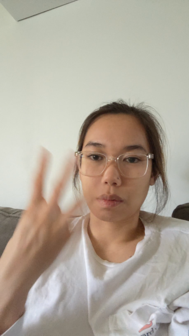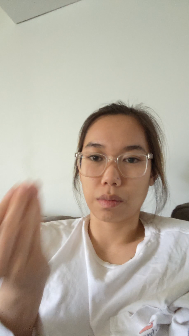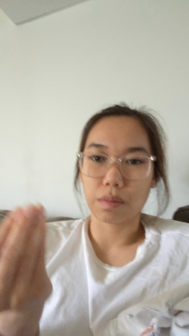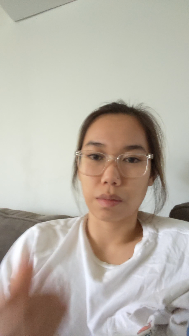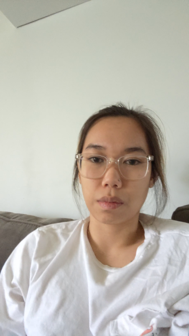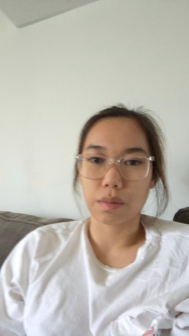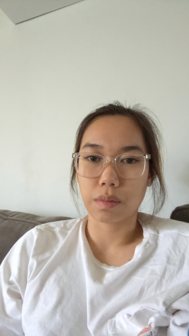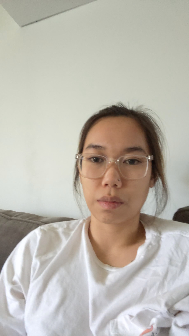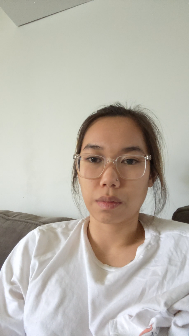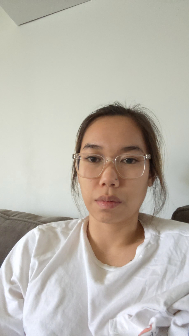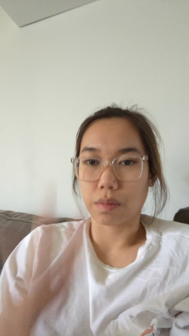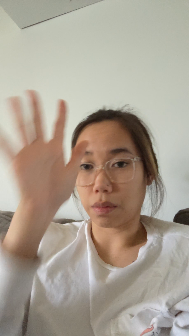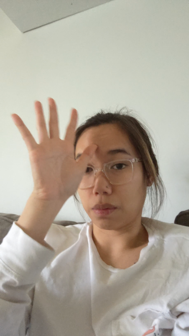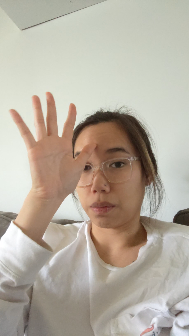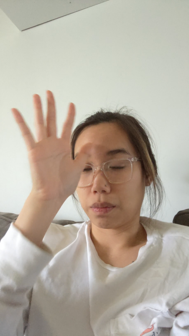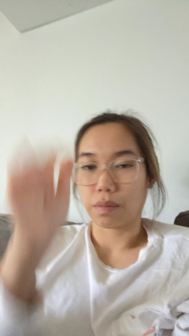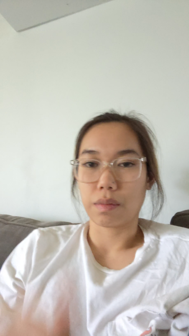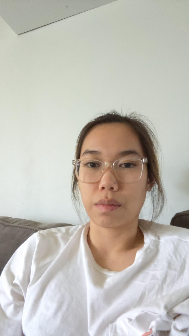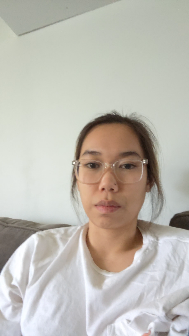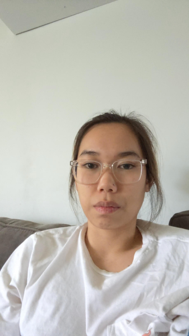daddy